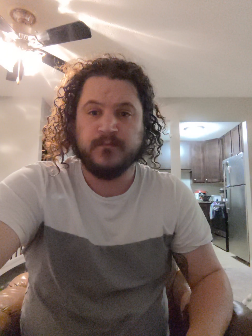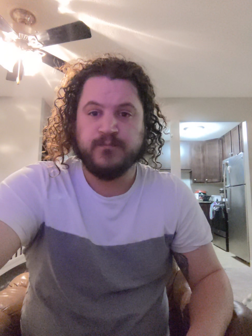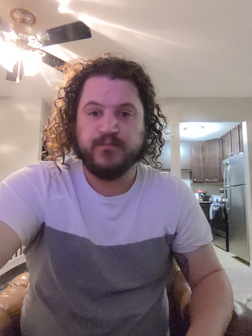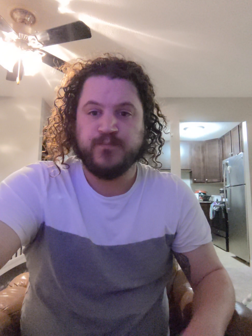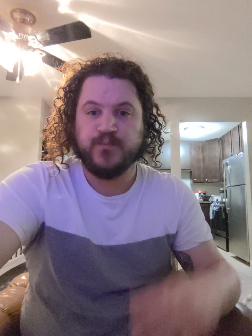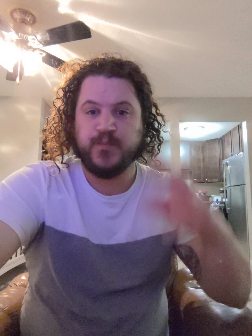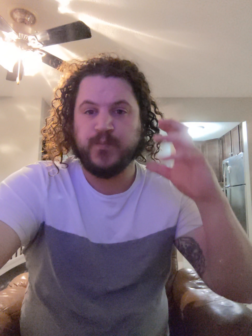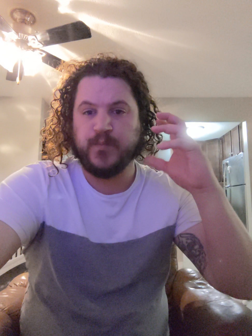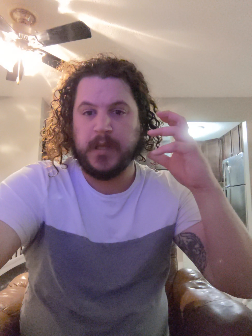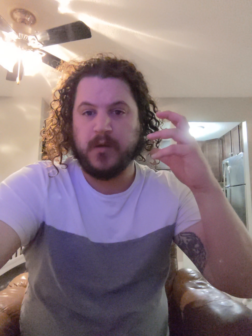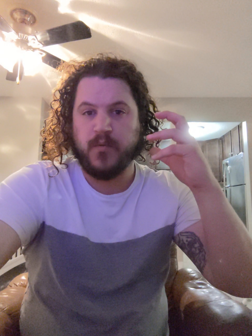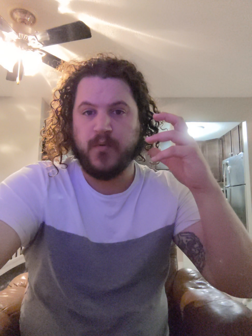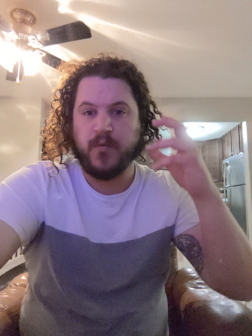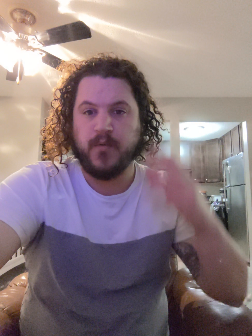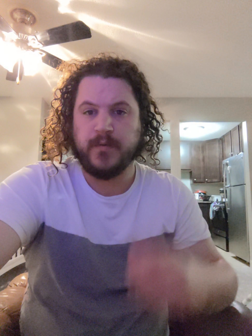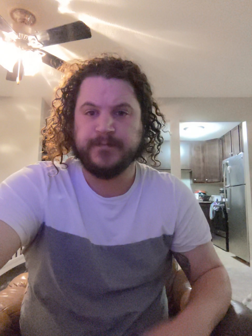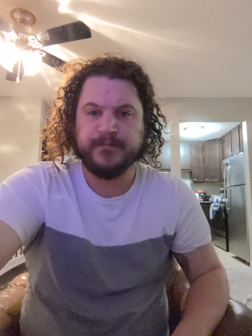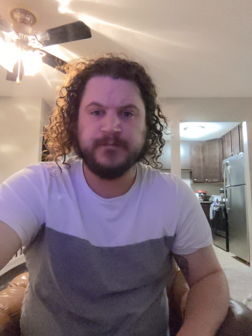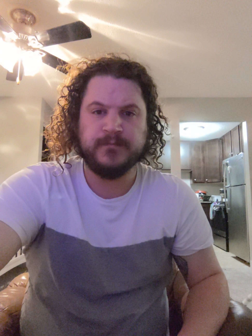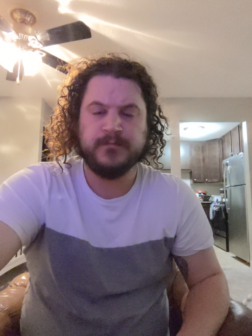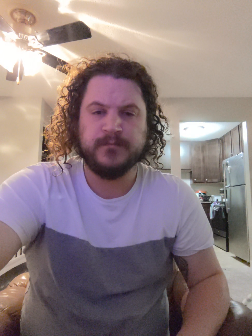radio